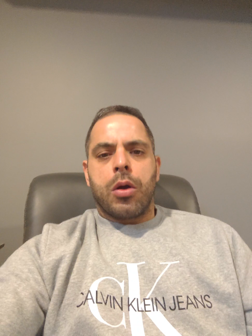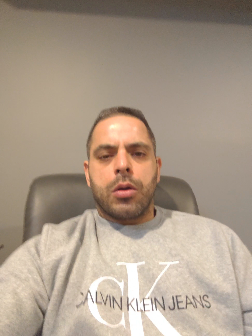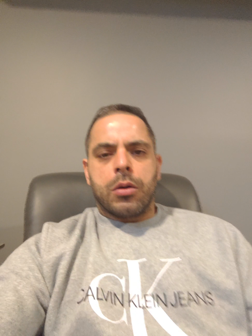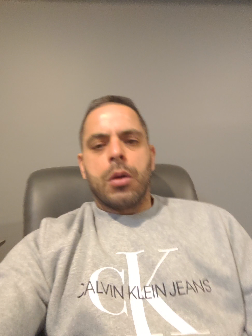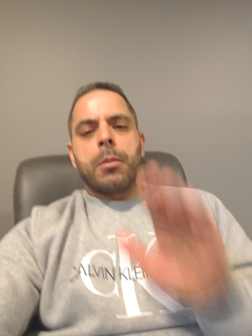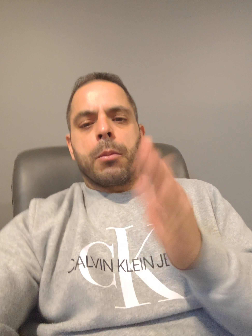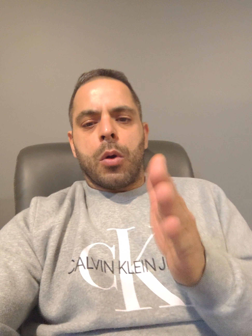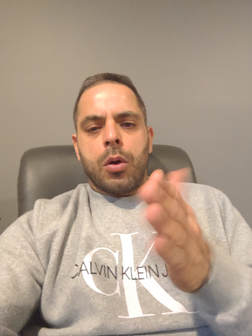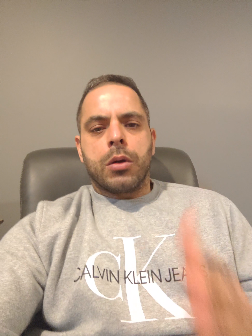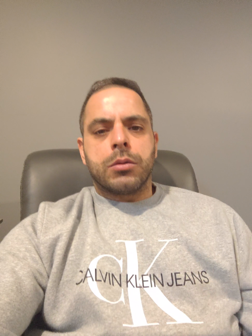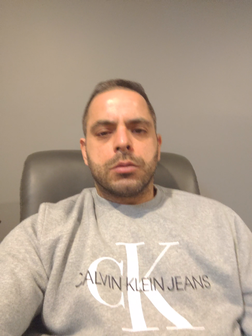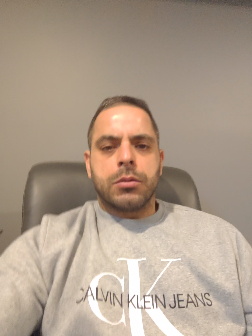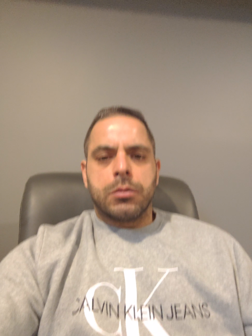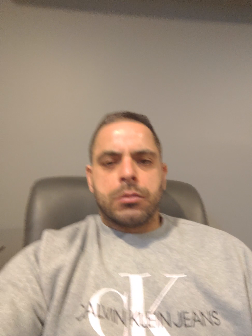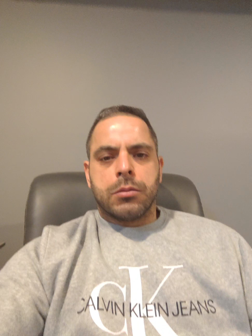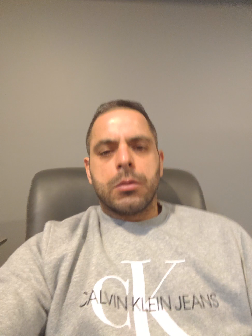book